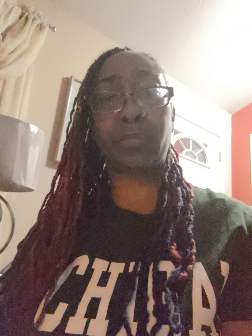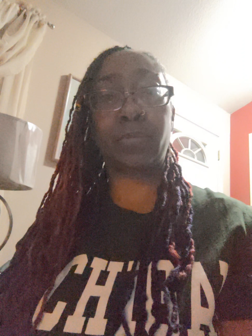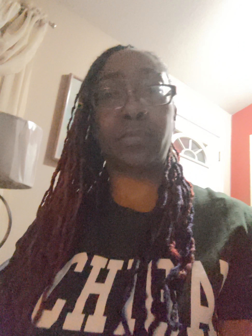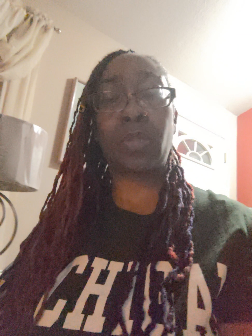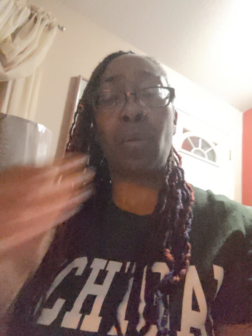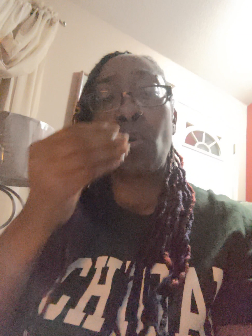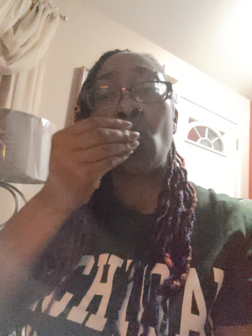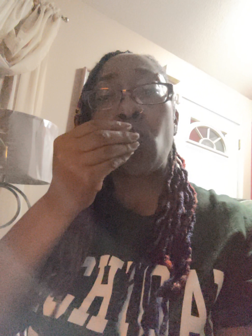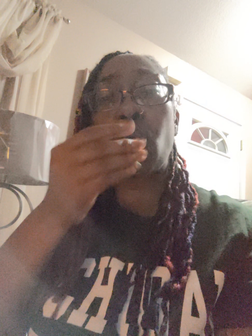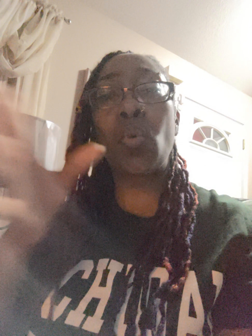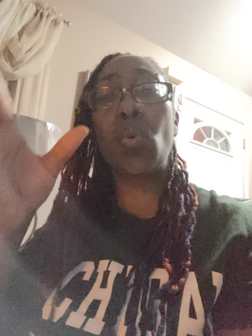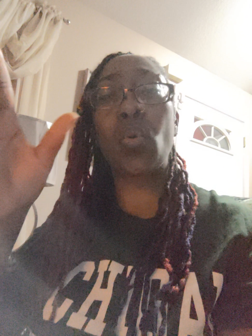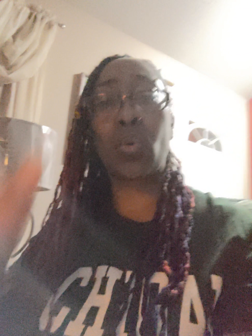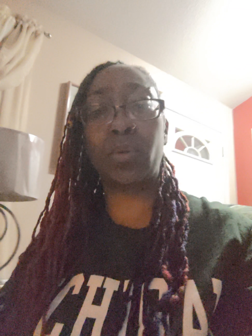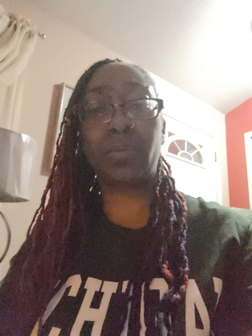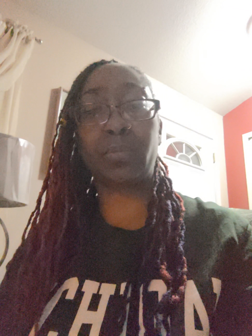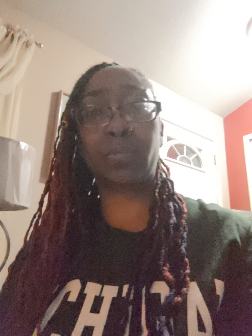blow